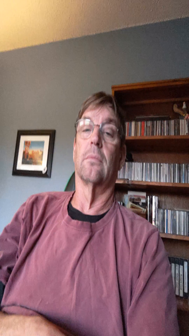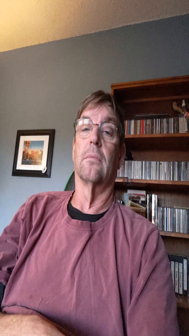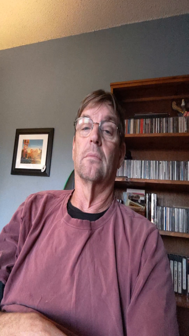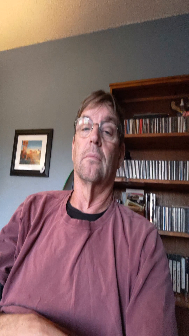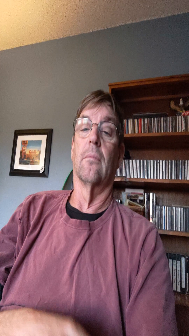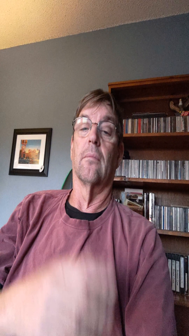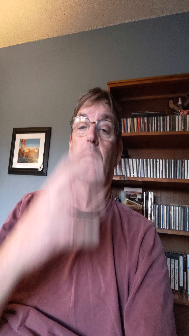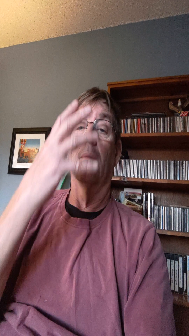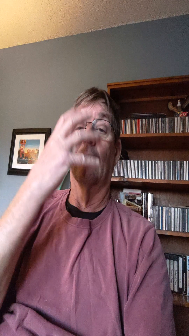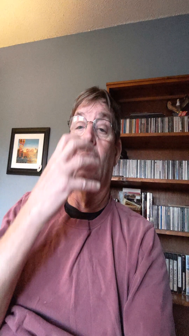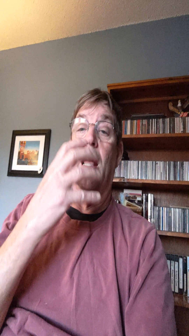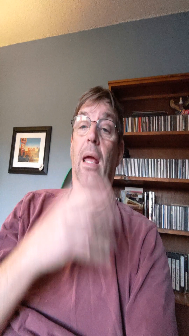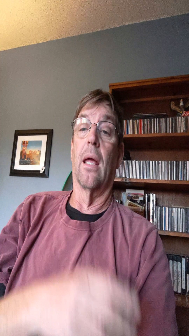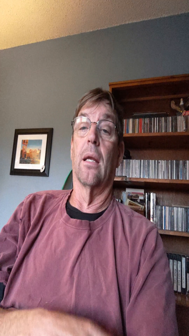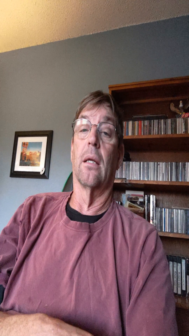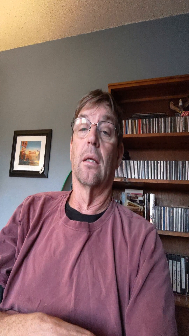mad